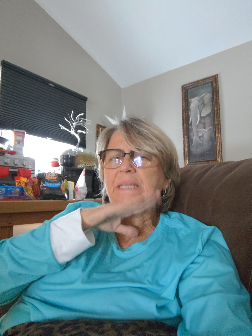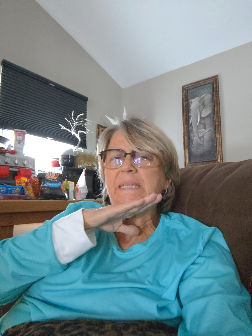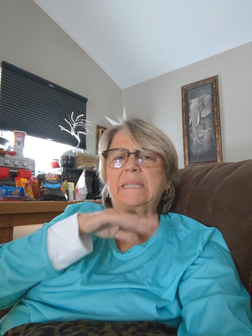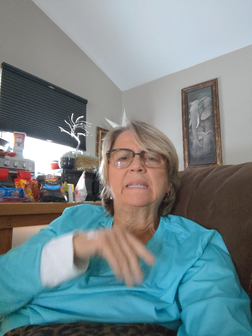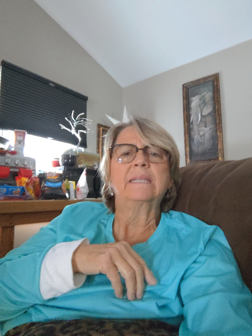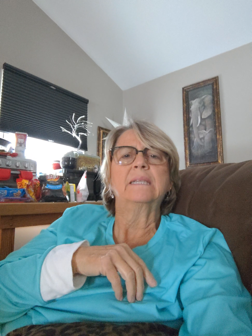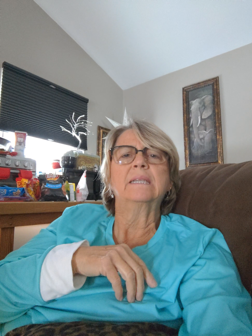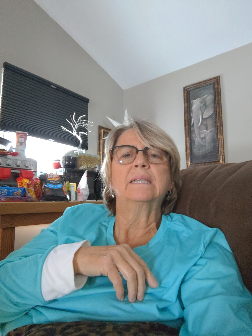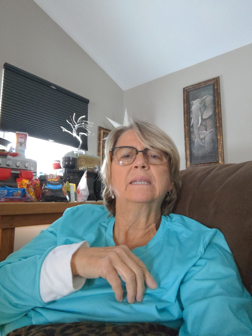pig